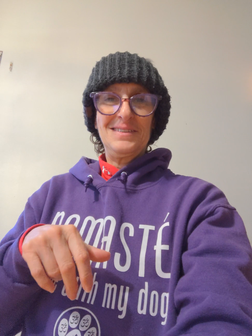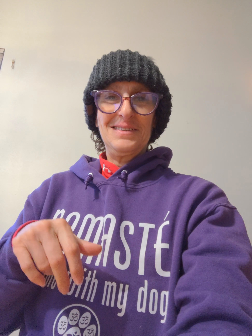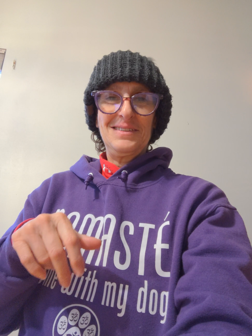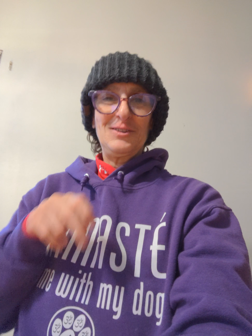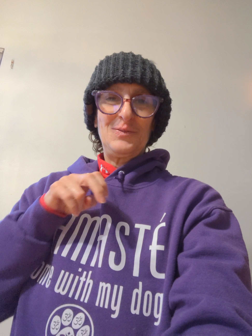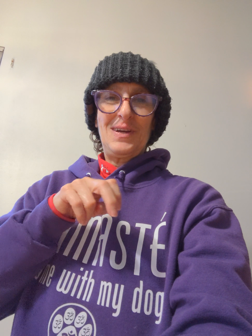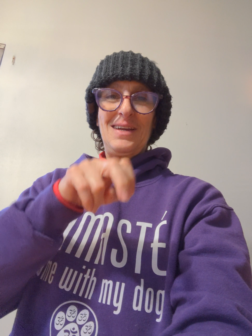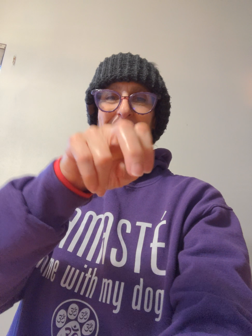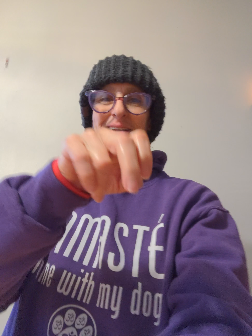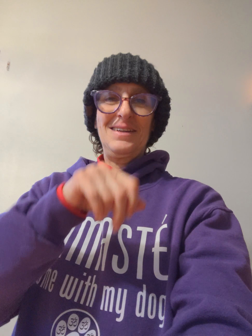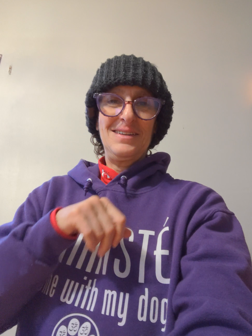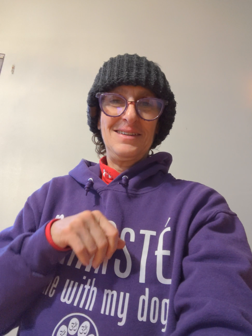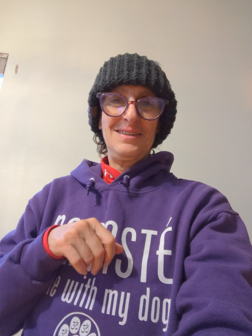ride